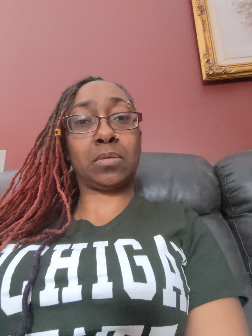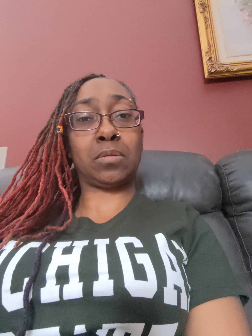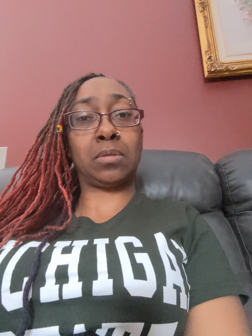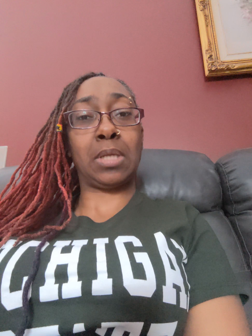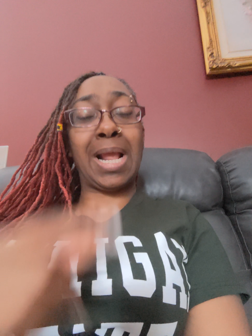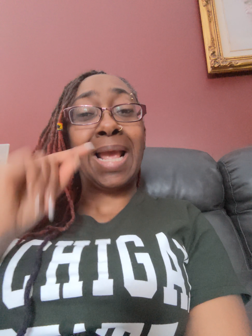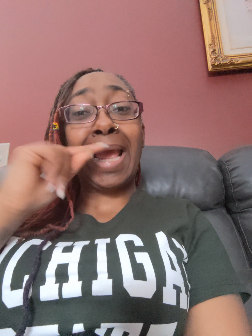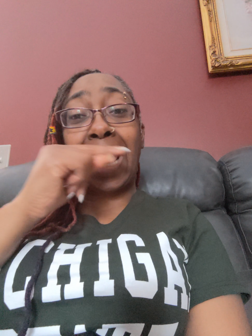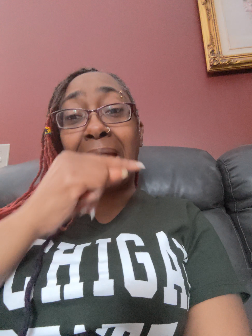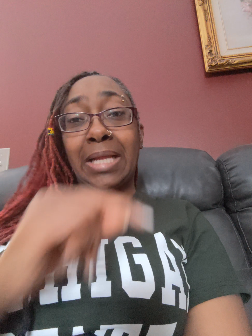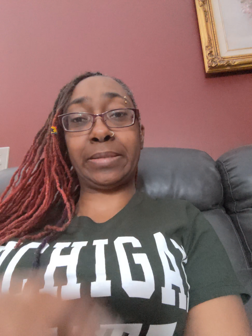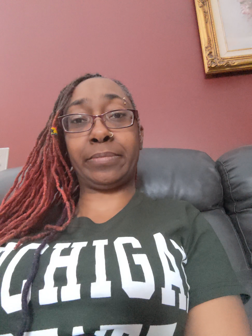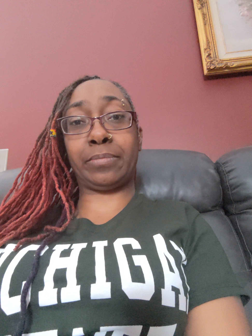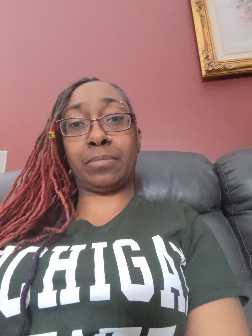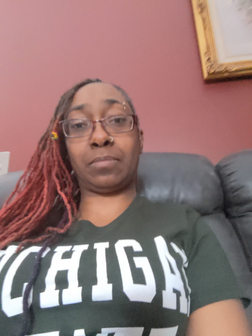carrot